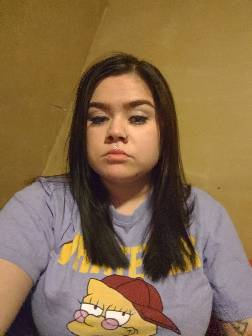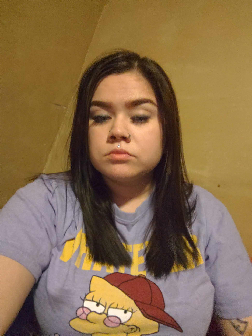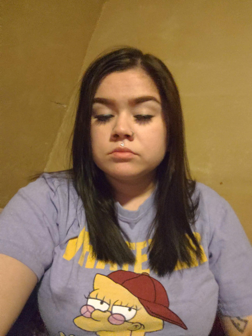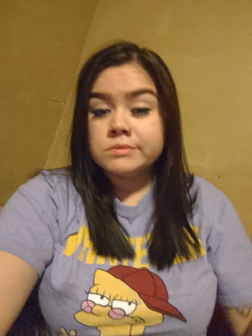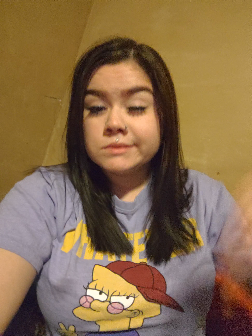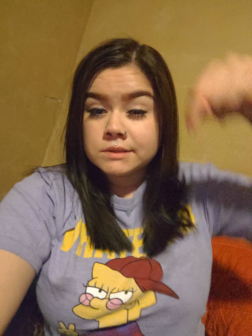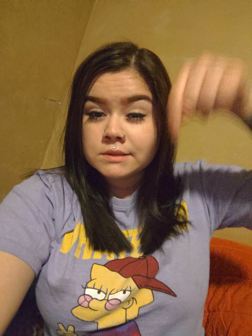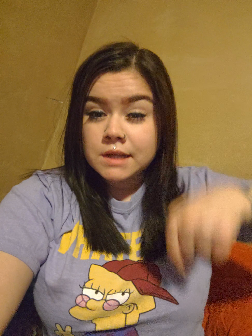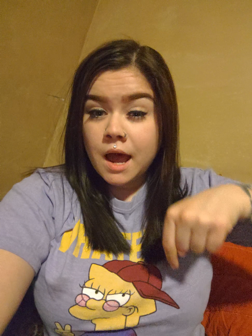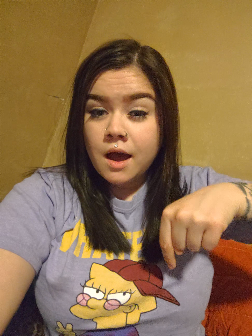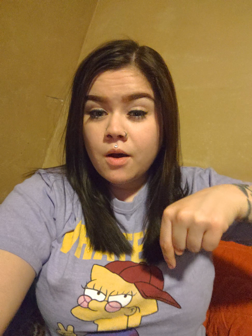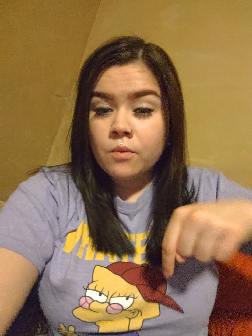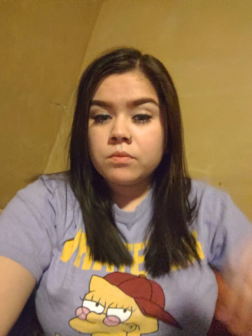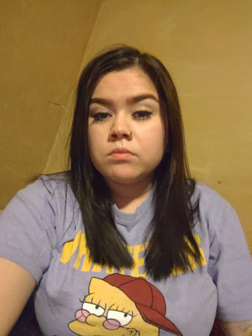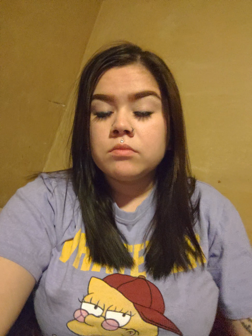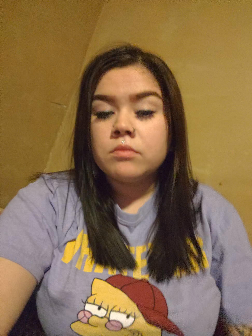down